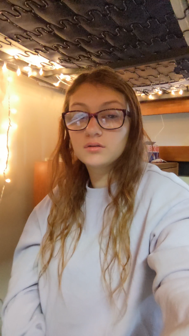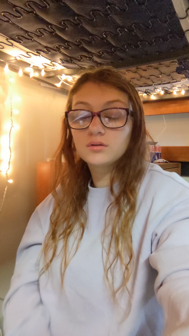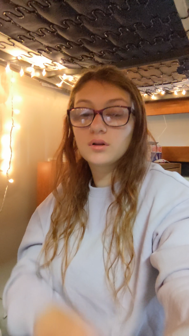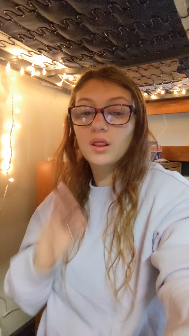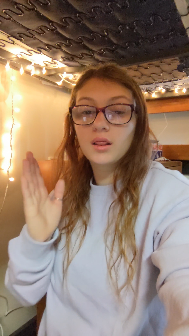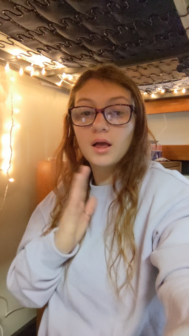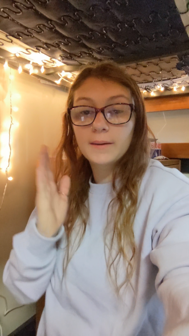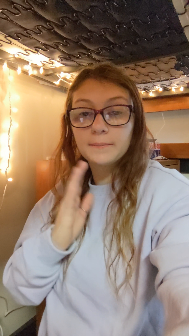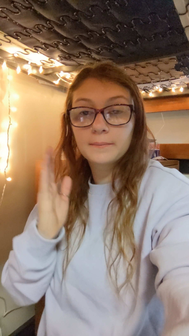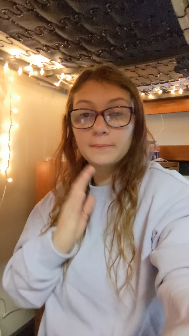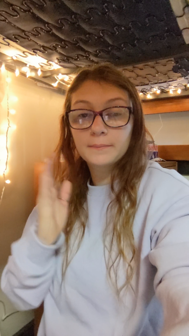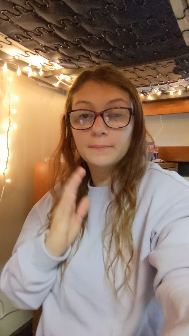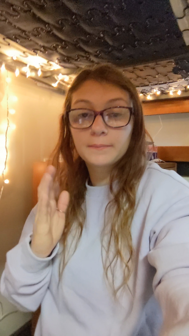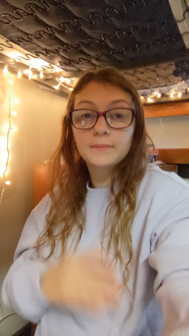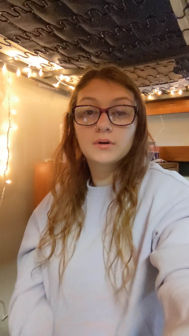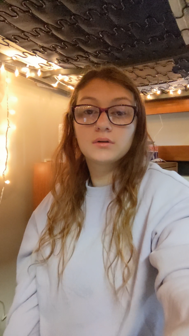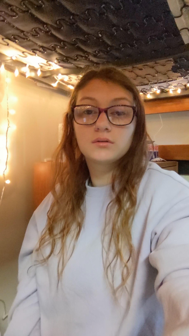clap